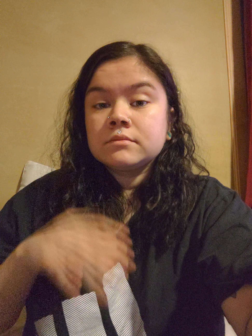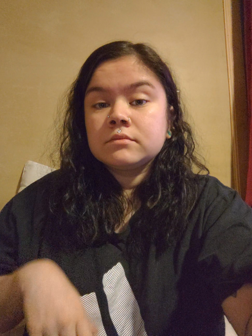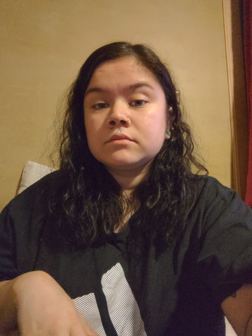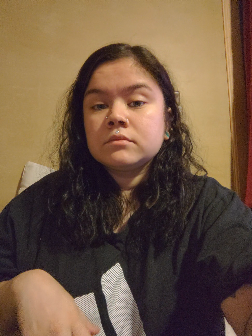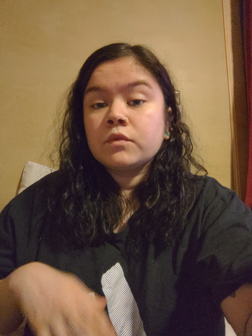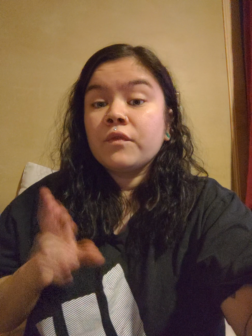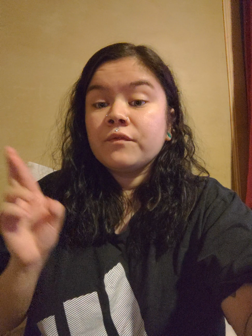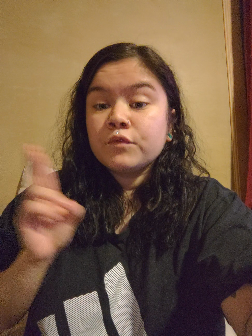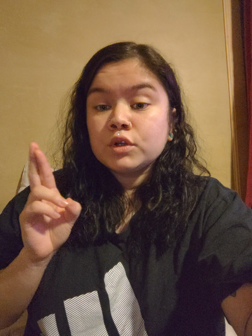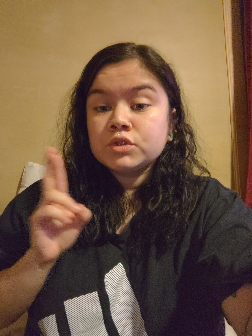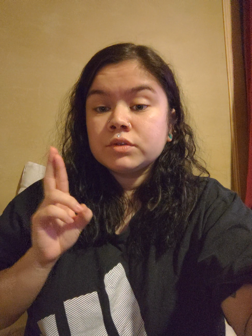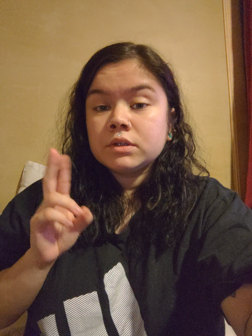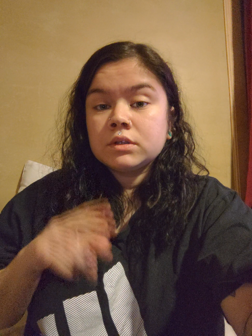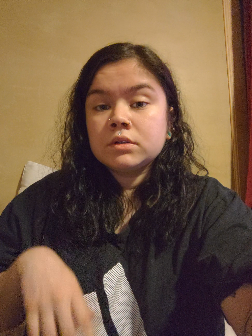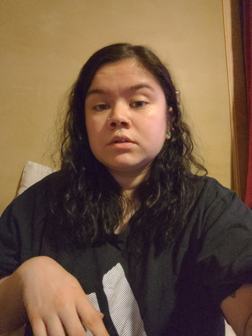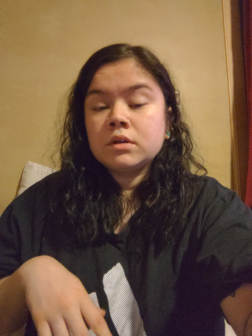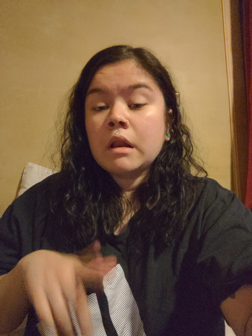refrigerator